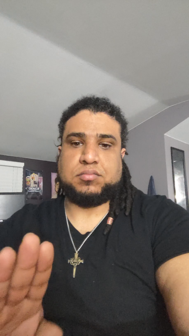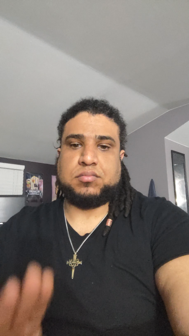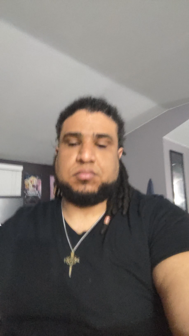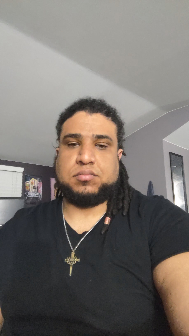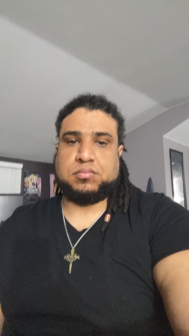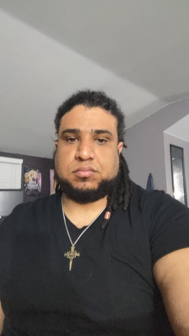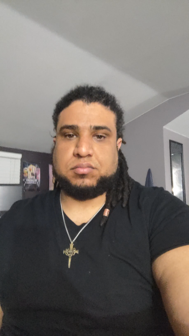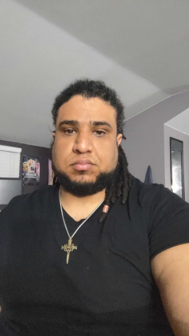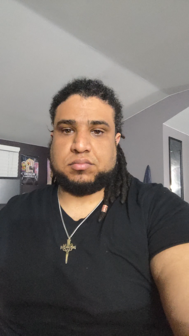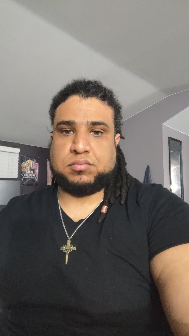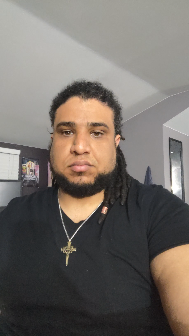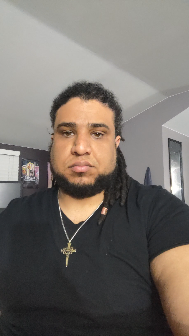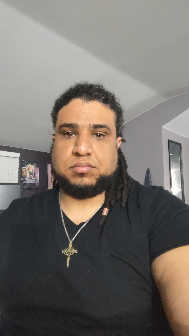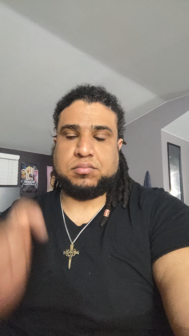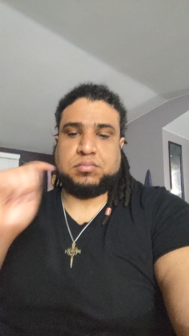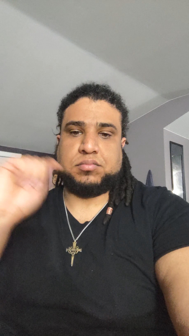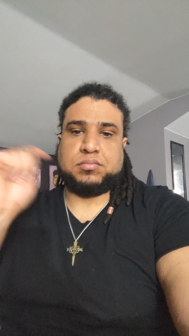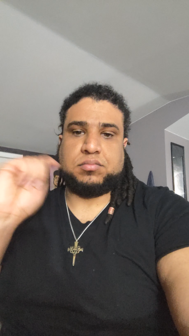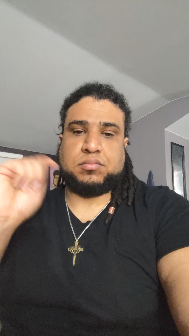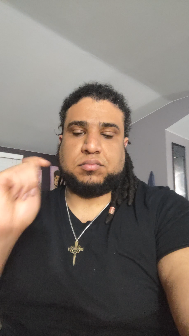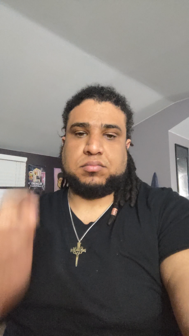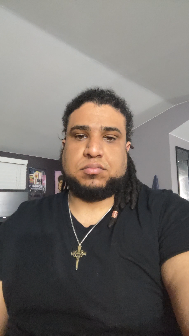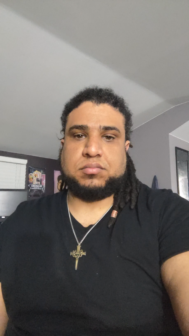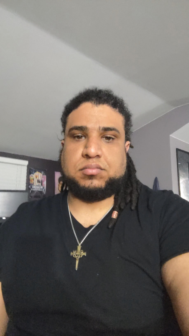bathroom